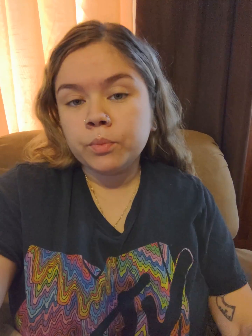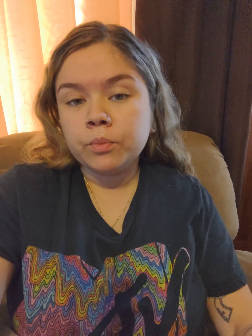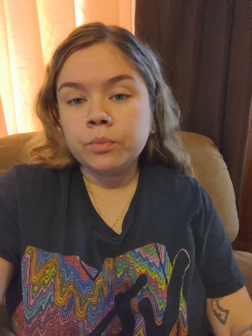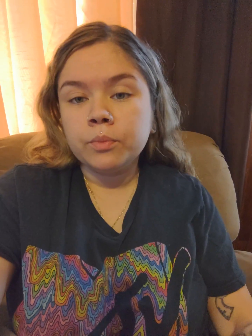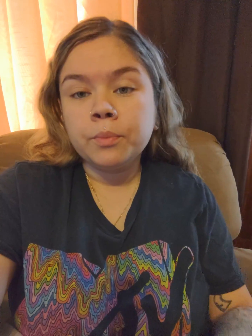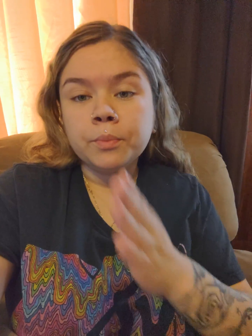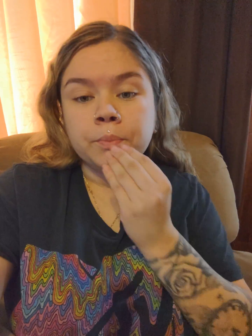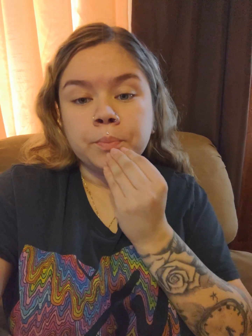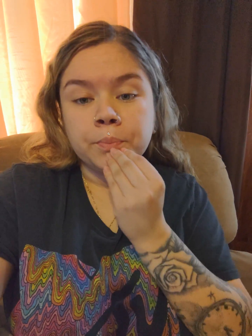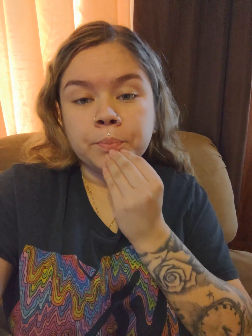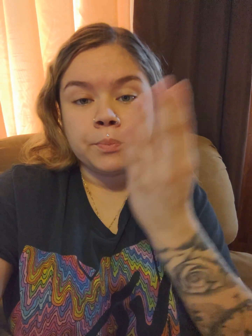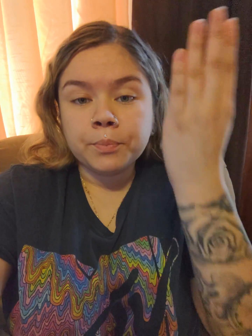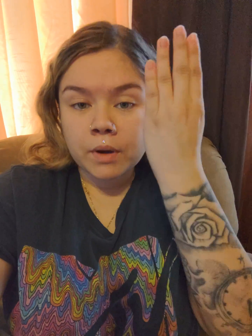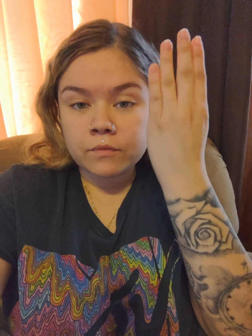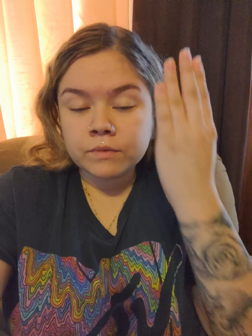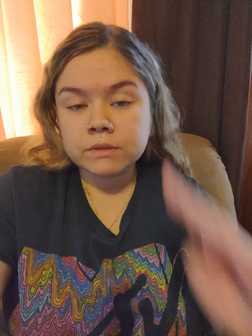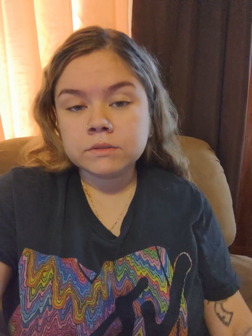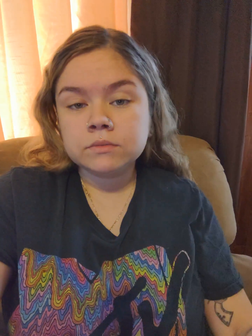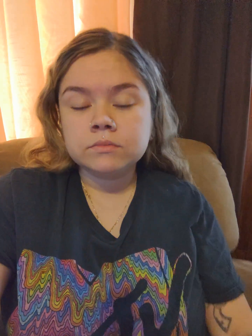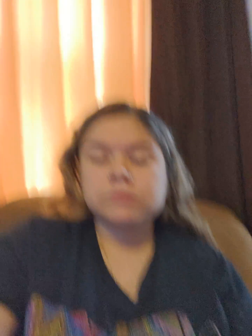breakfast